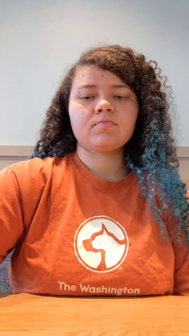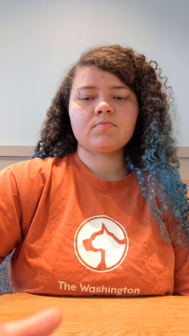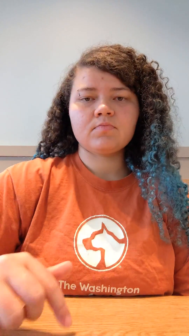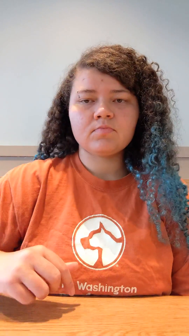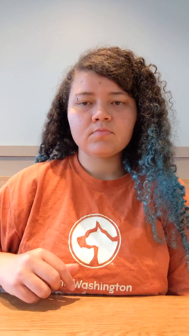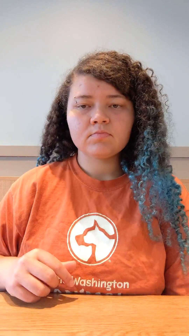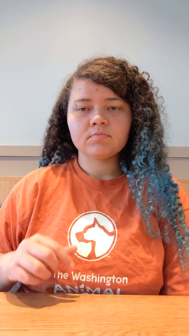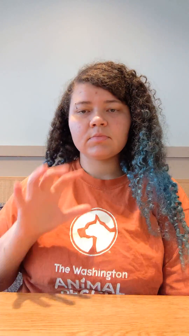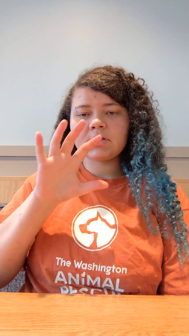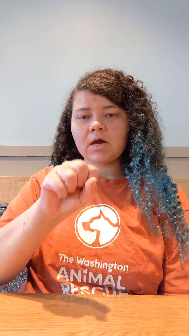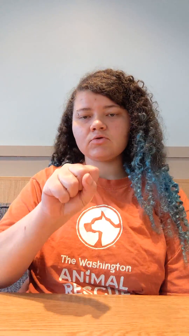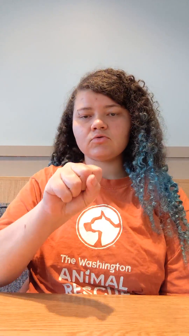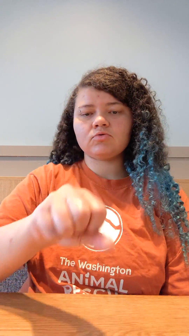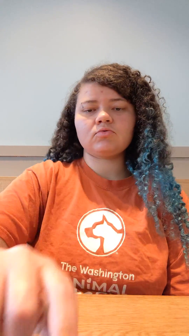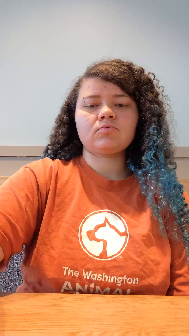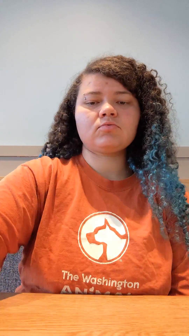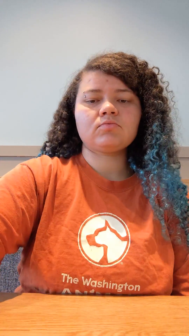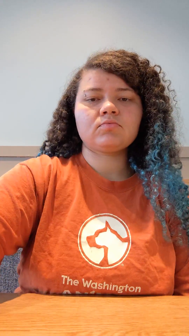catch